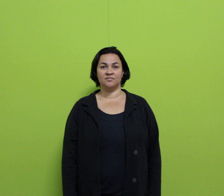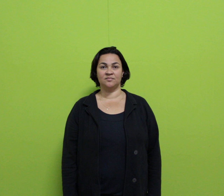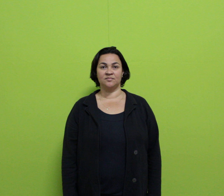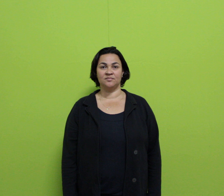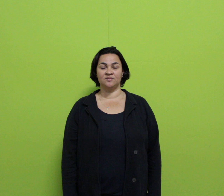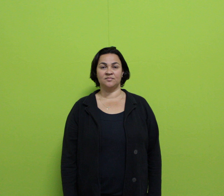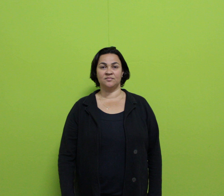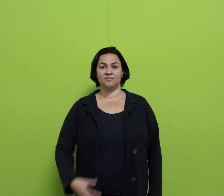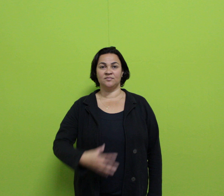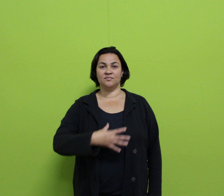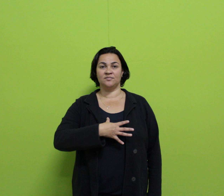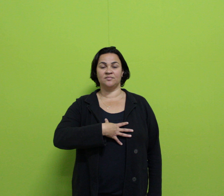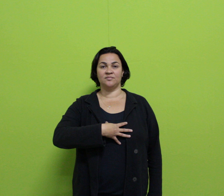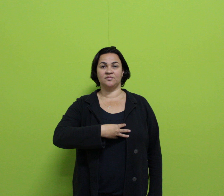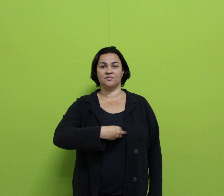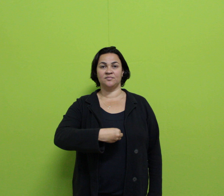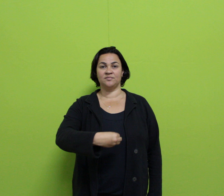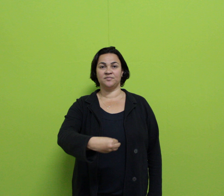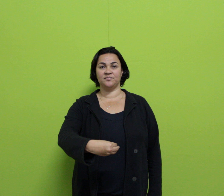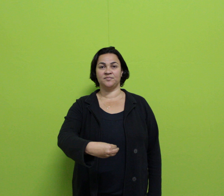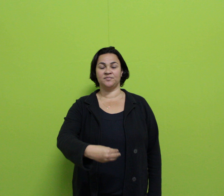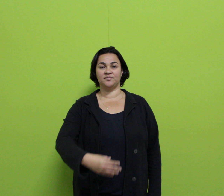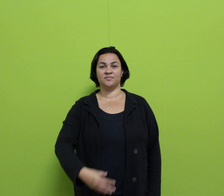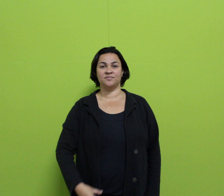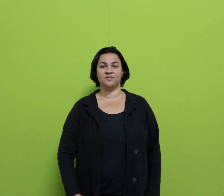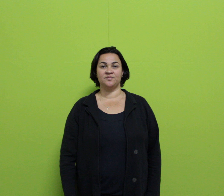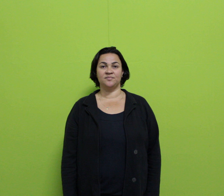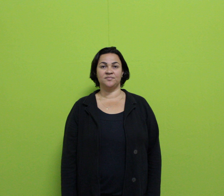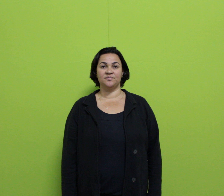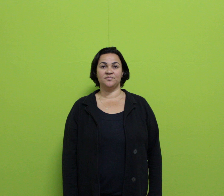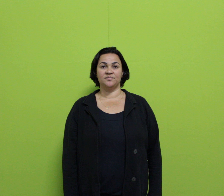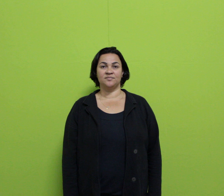filho